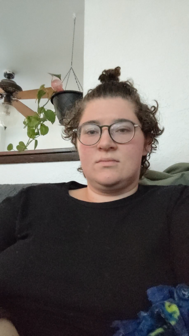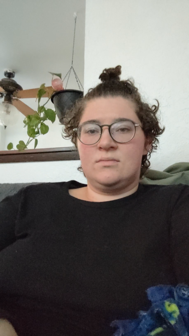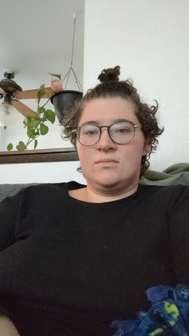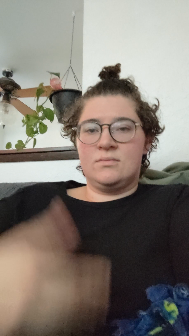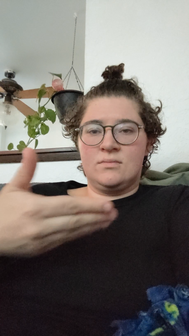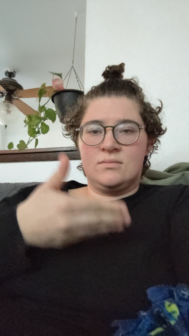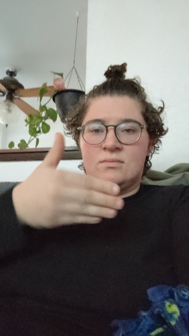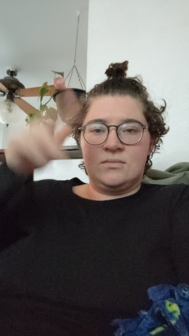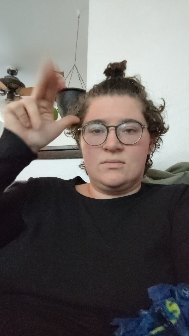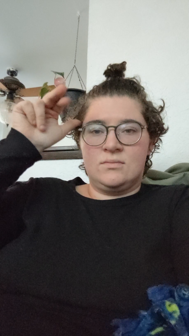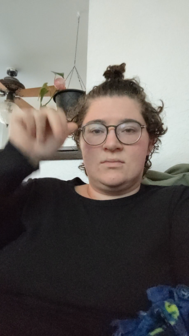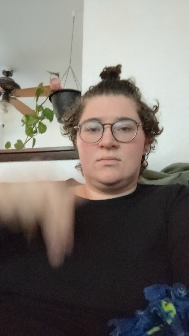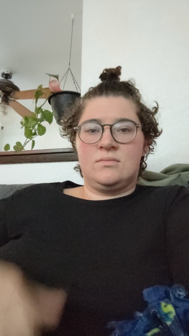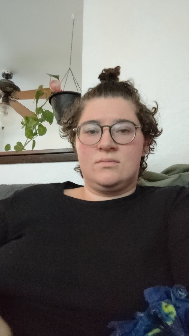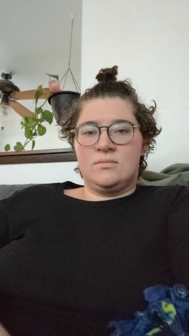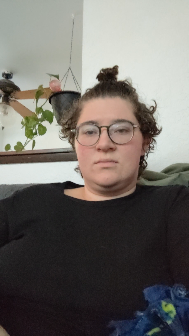pony